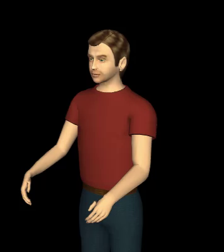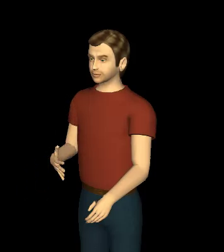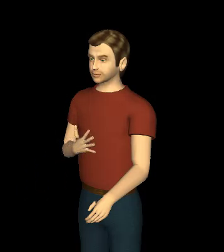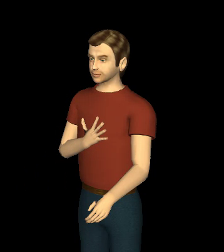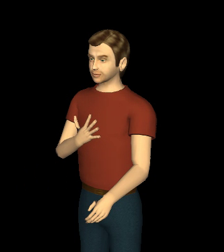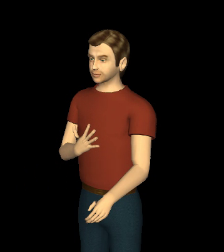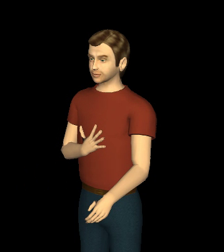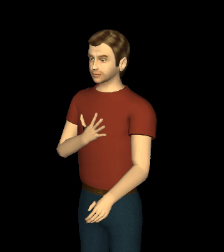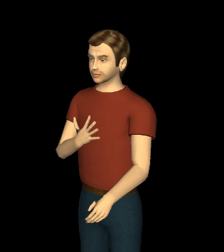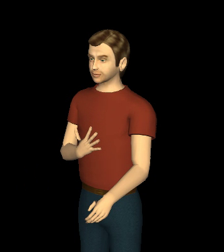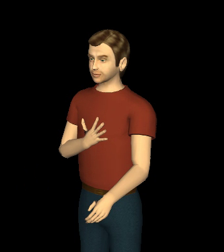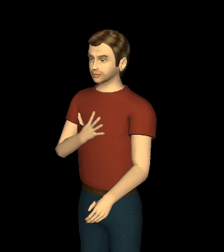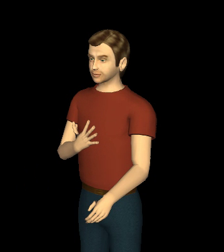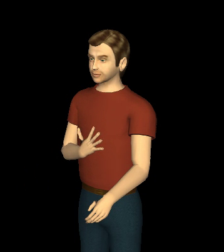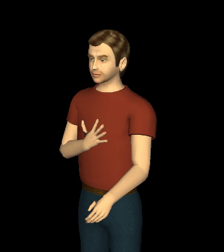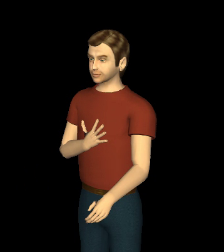يقدر